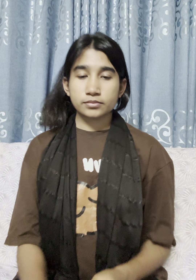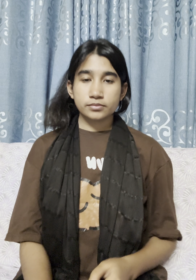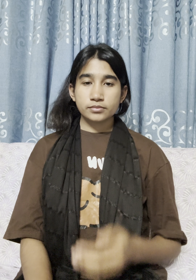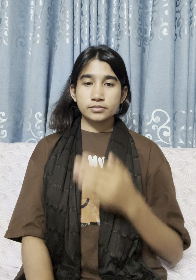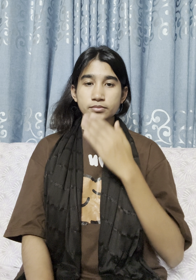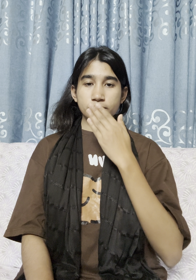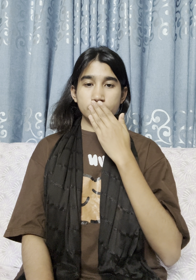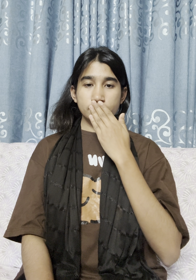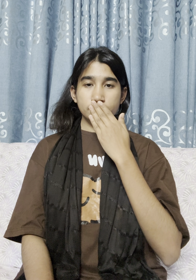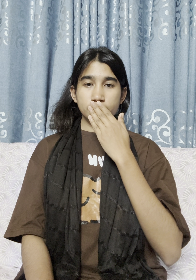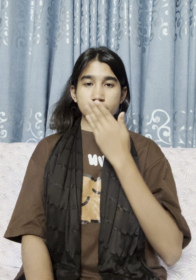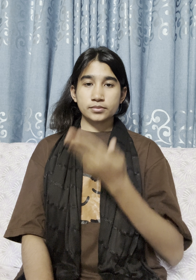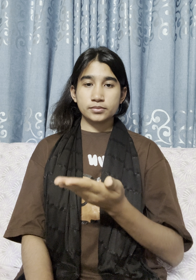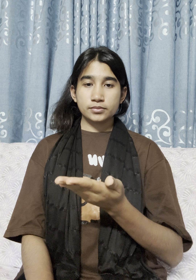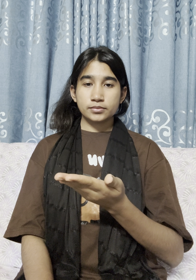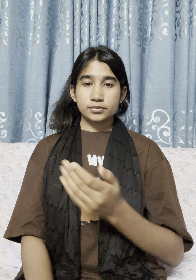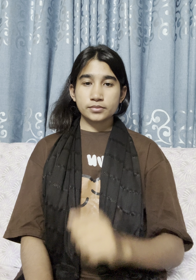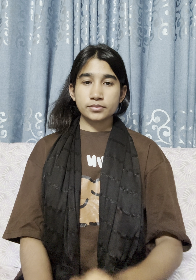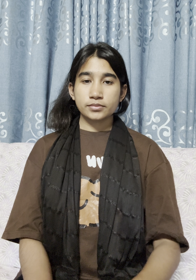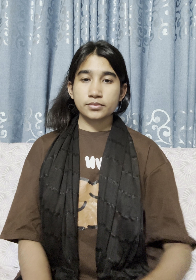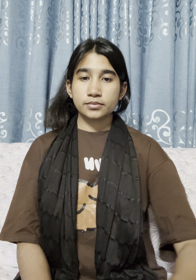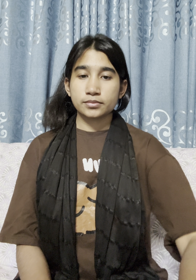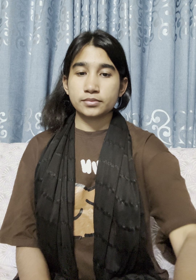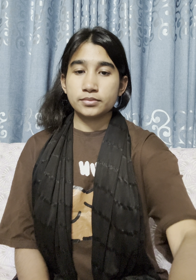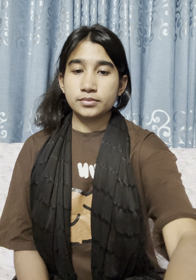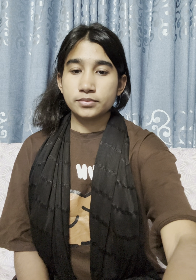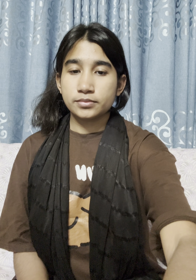স্কুল